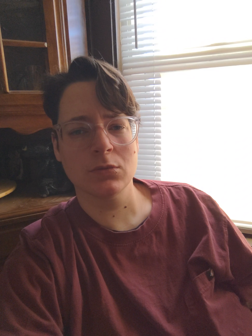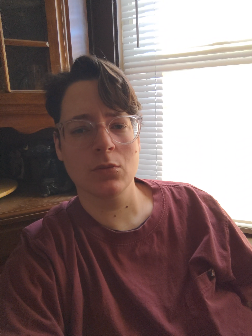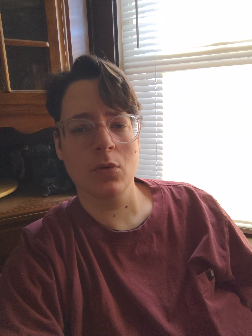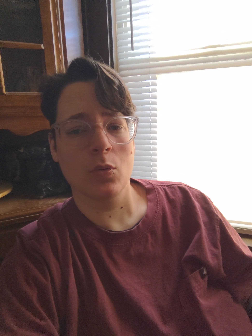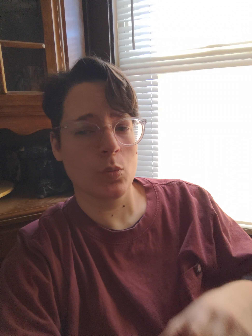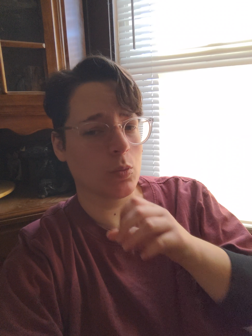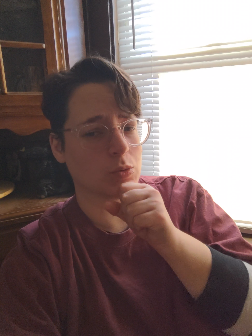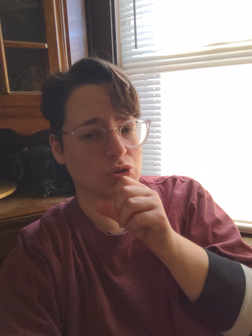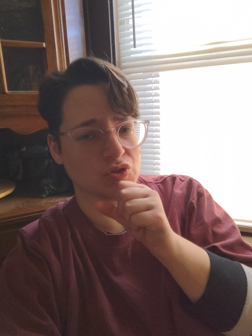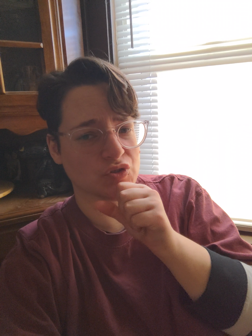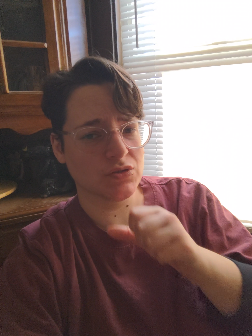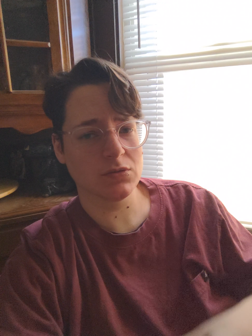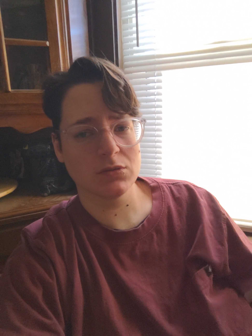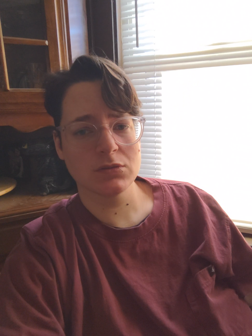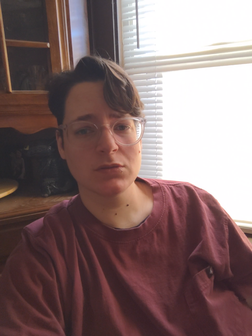orange